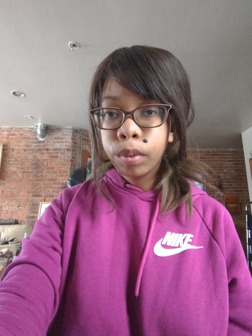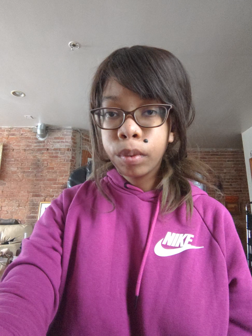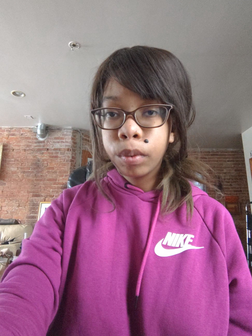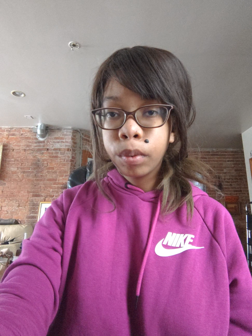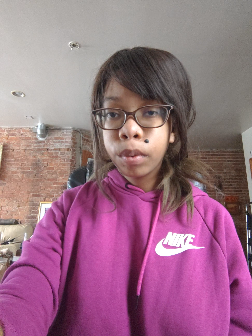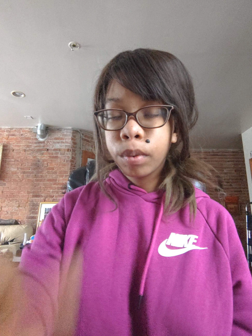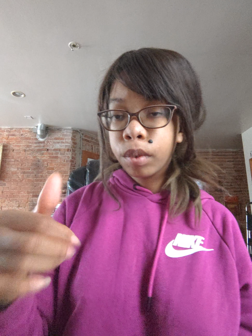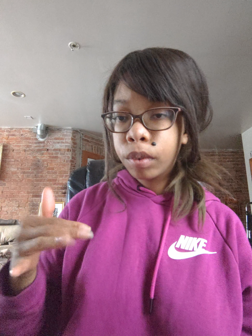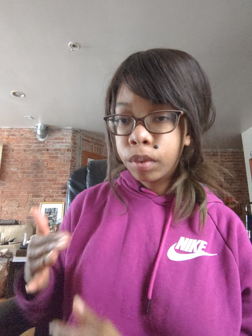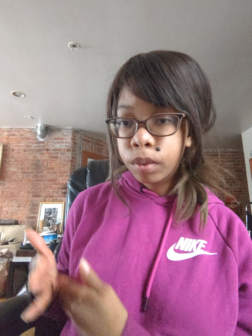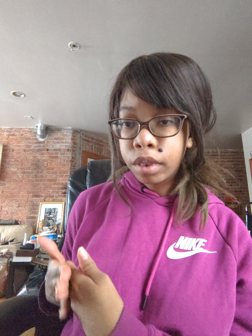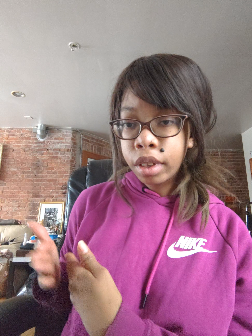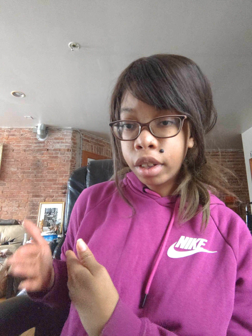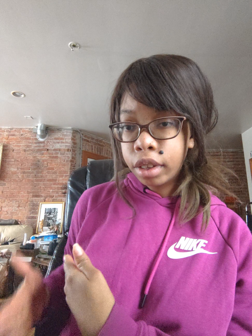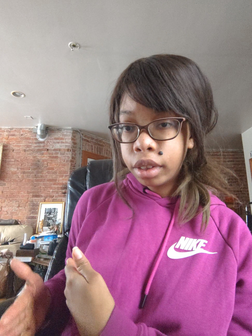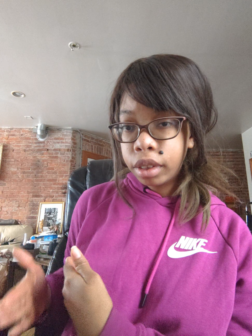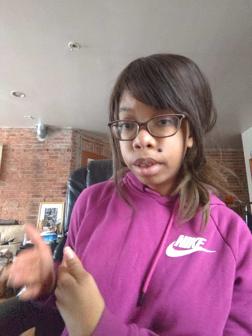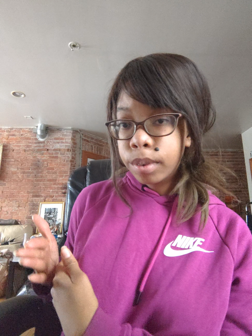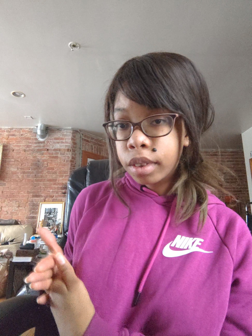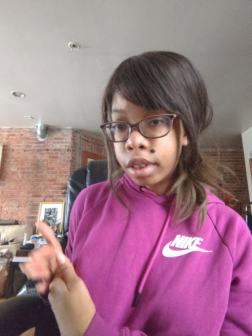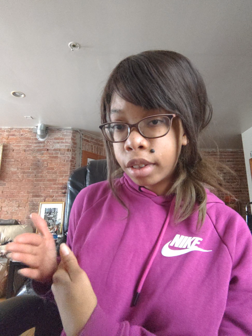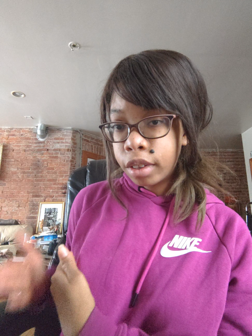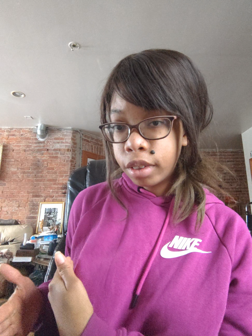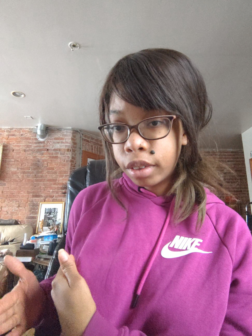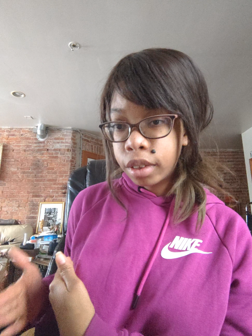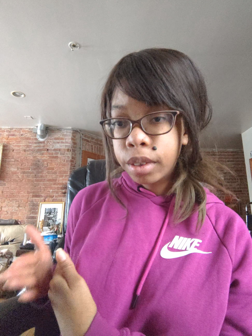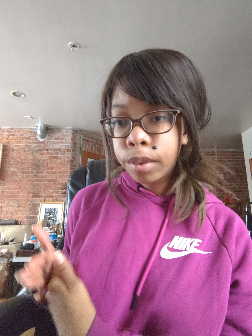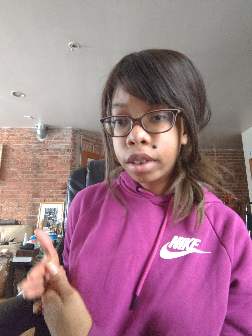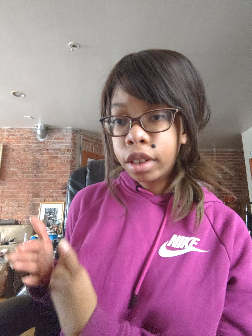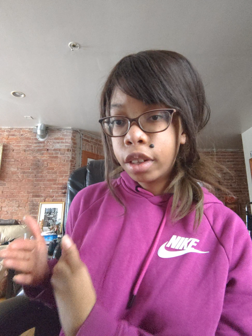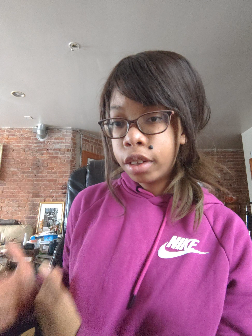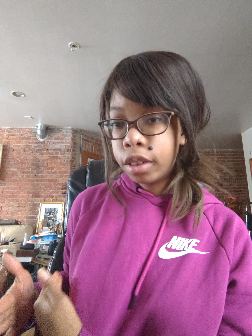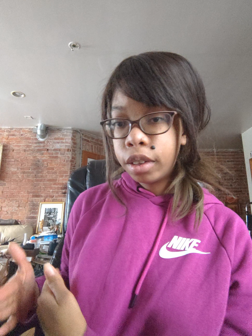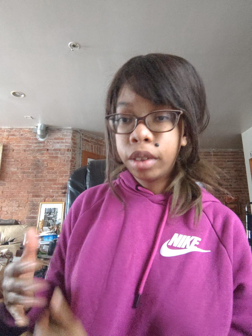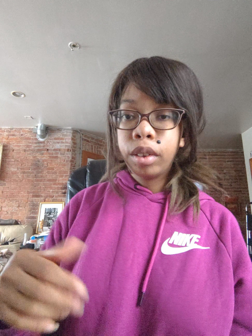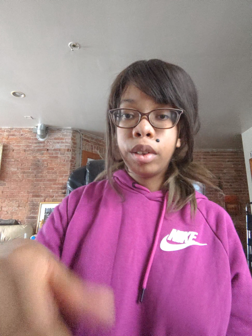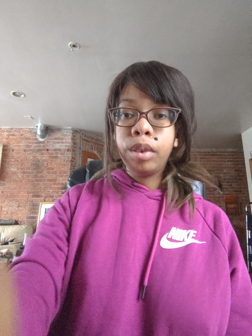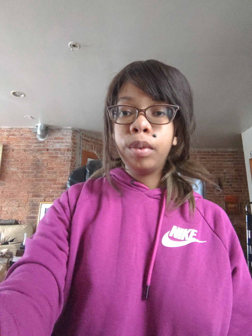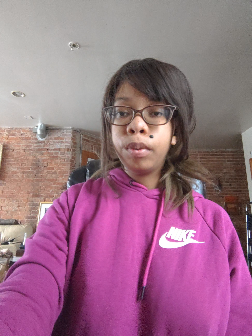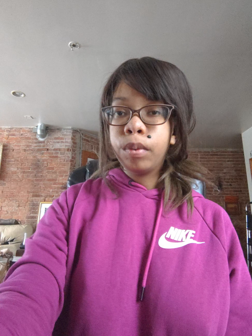beside